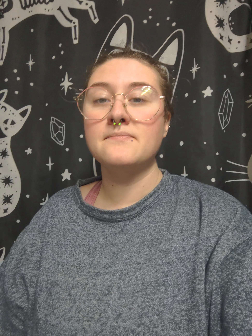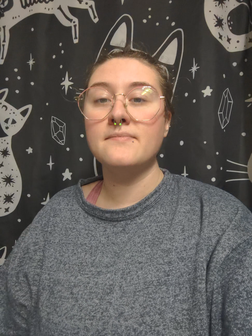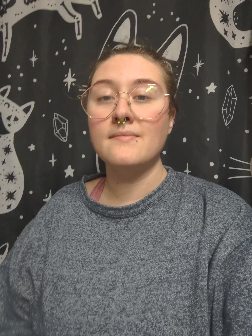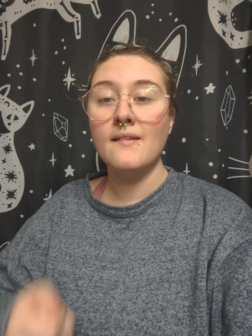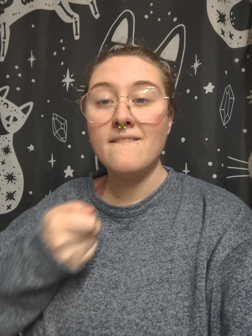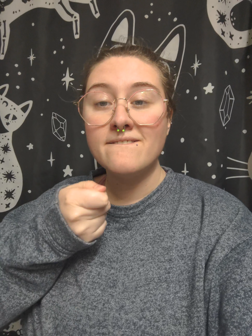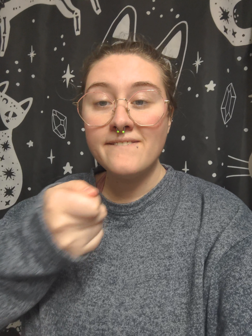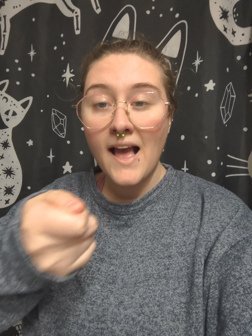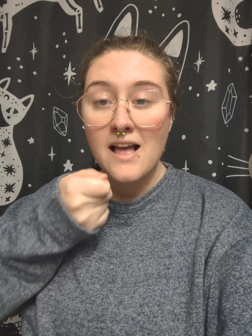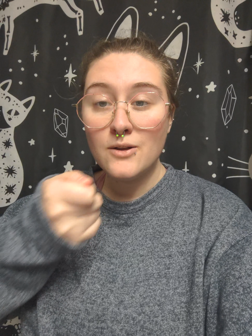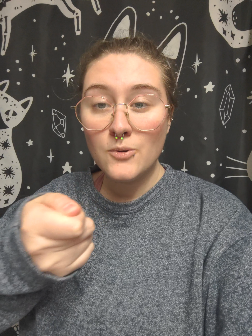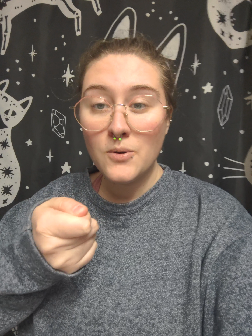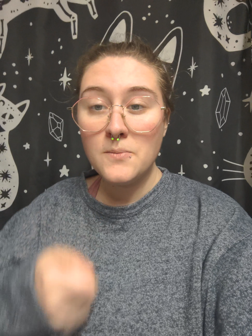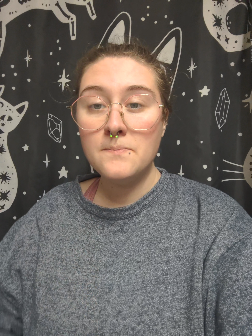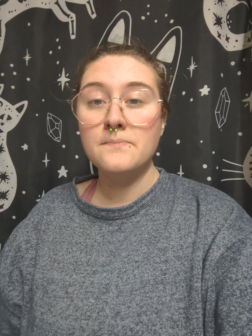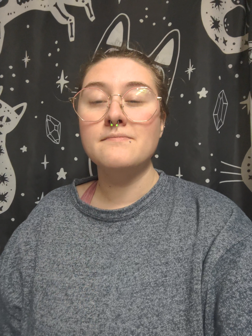vacuum